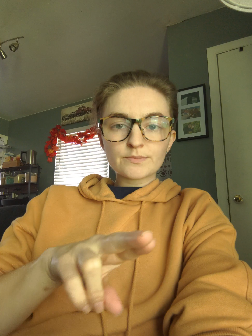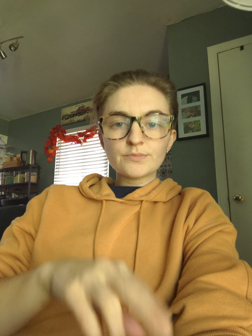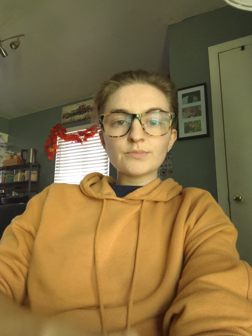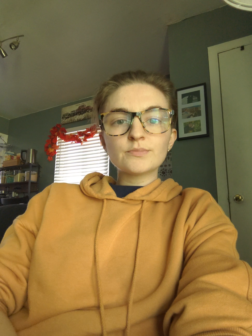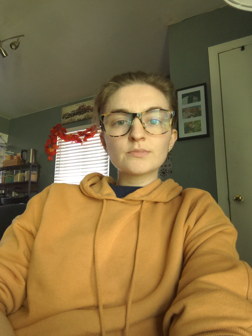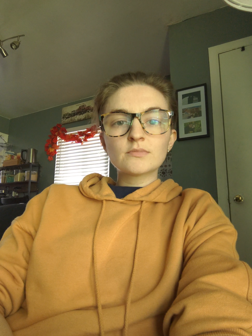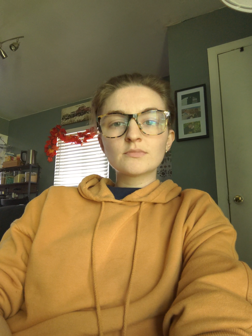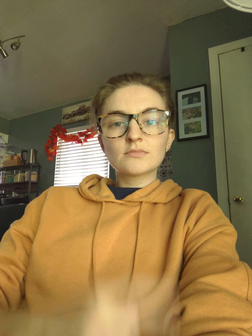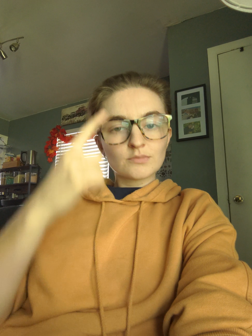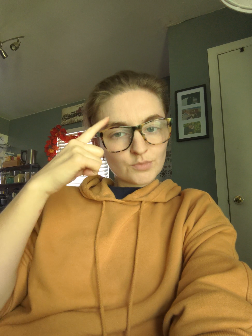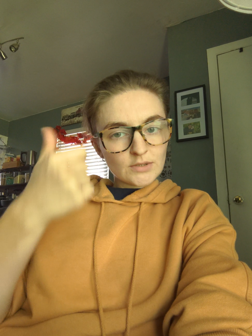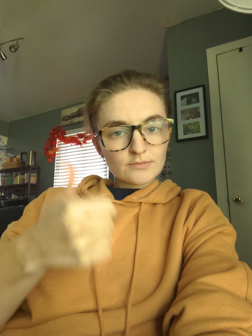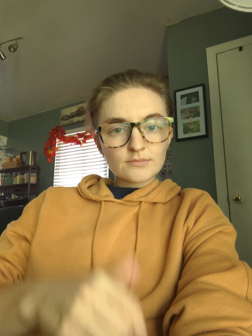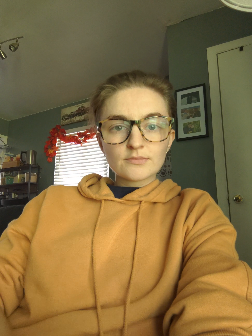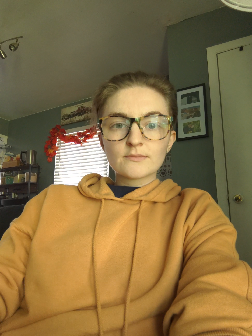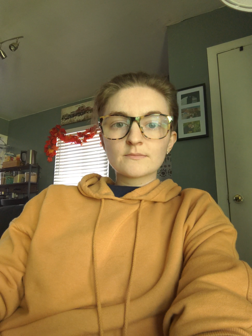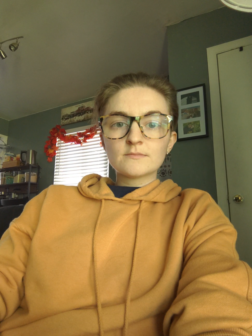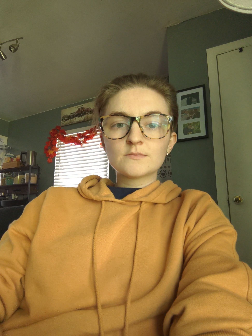dime